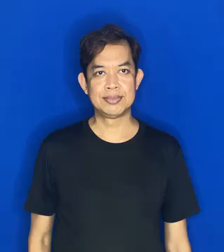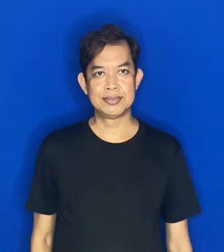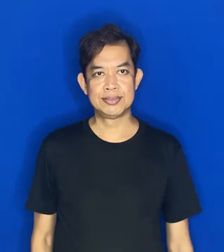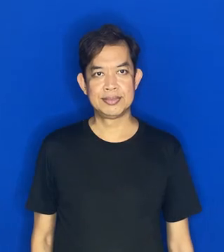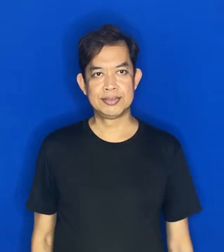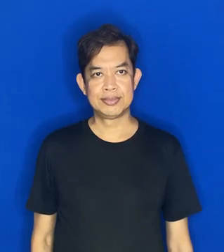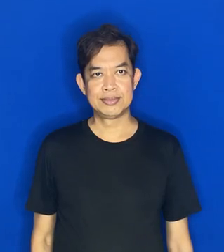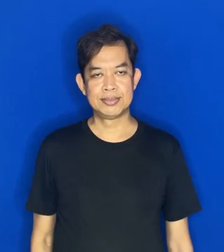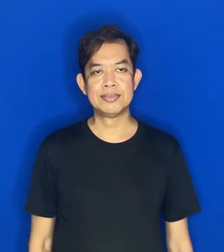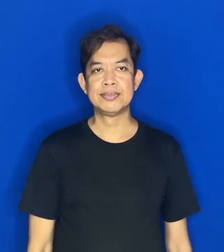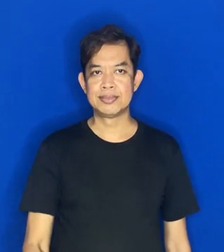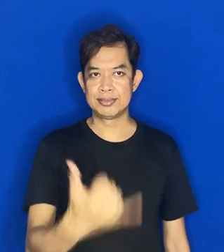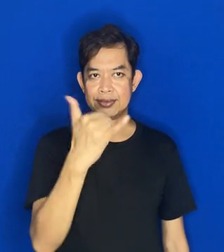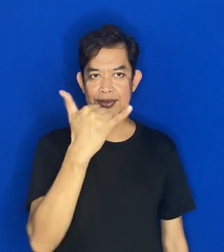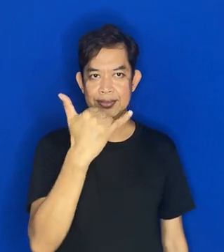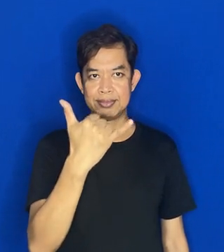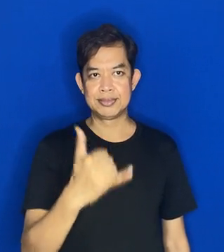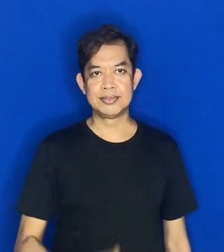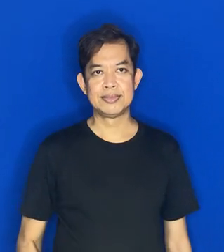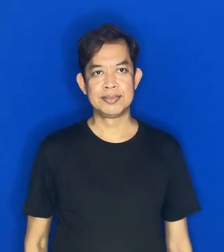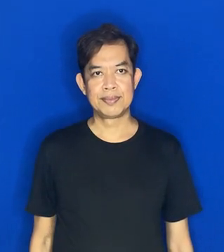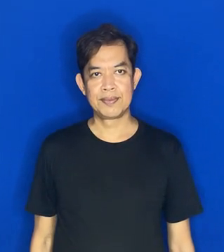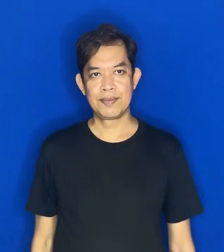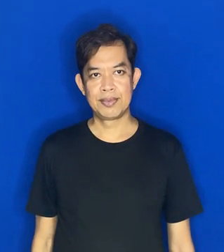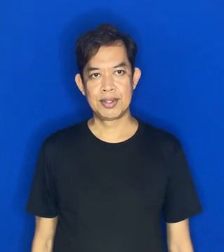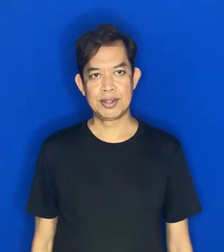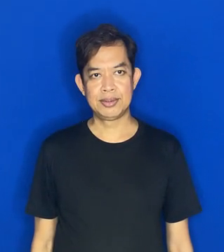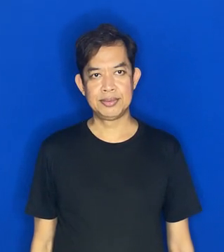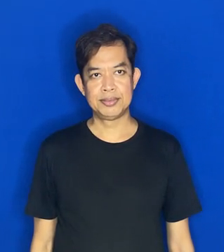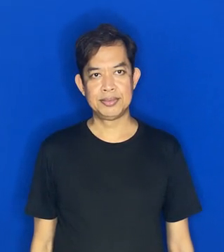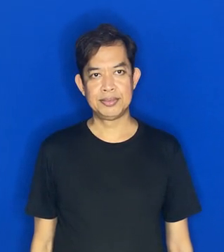yellow